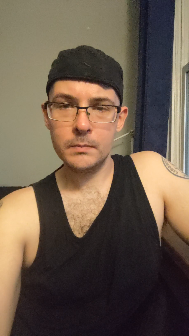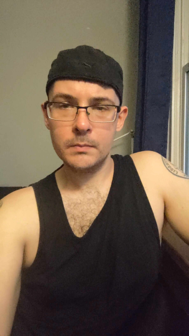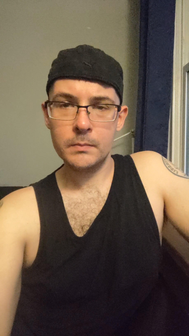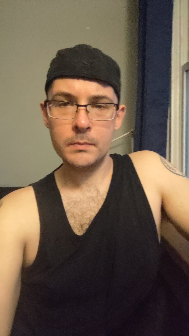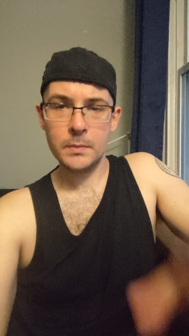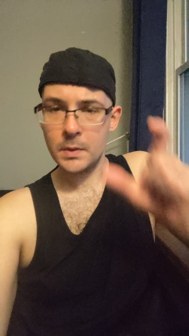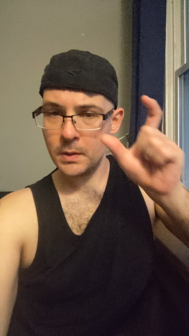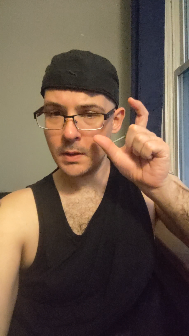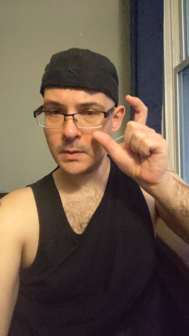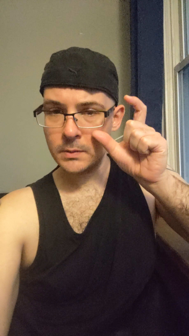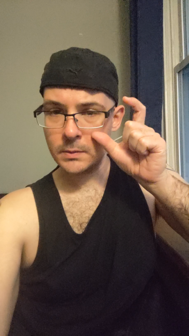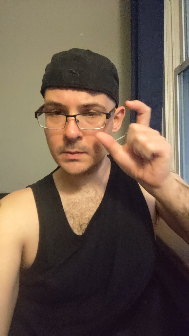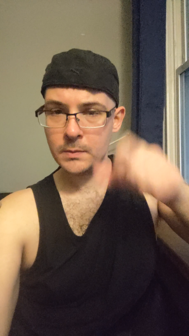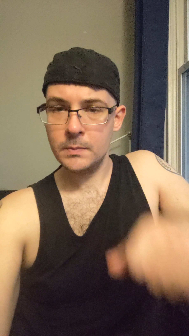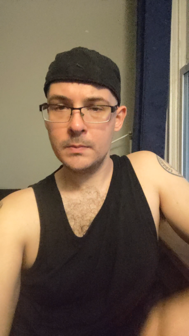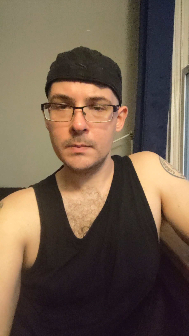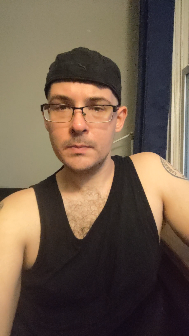glasses